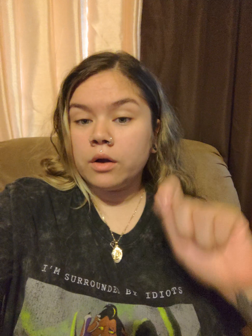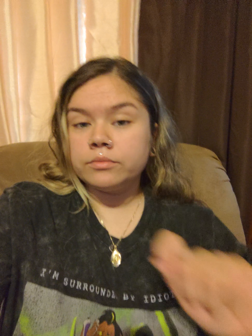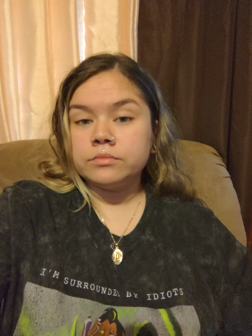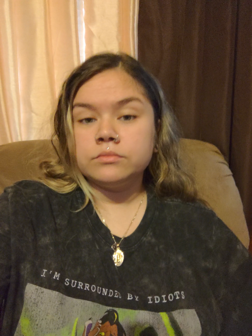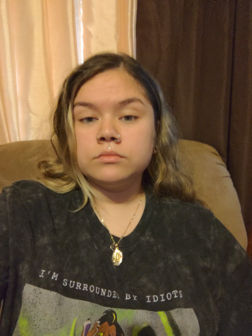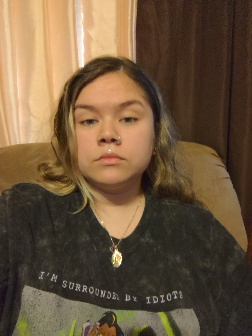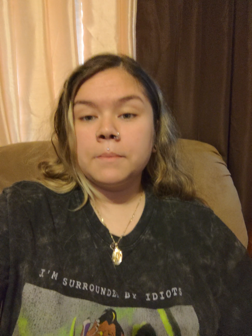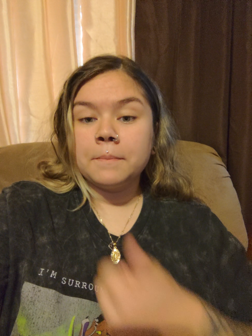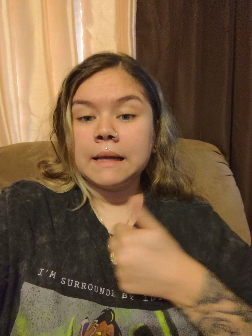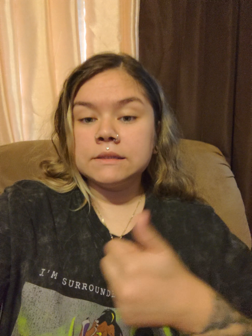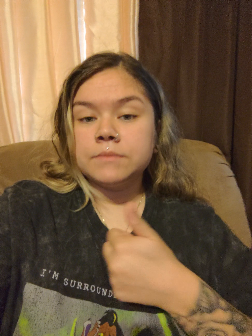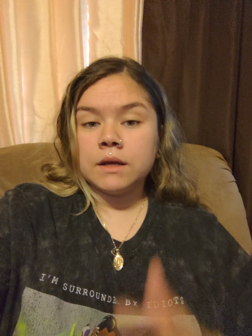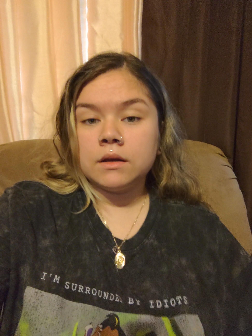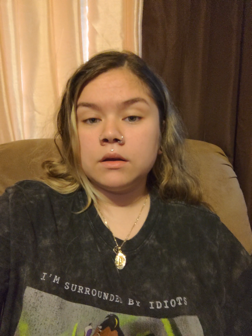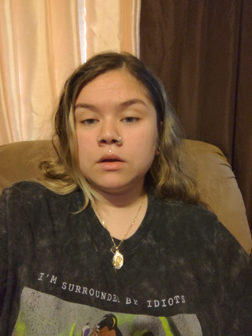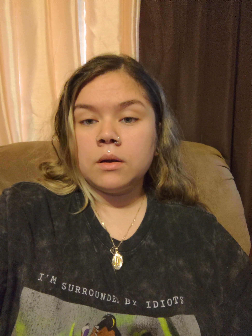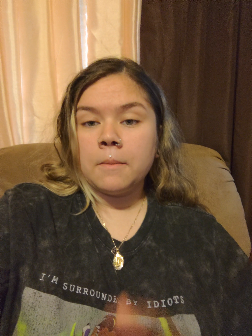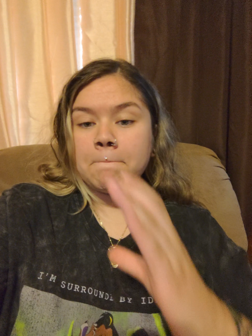basement